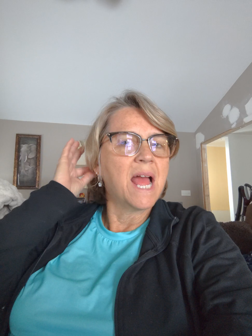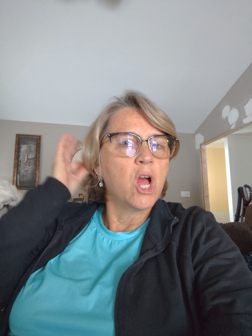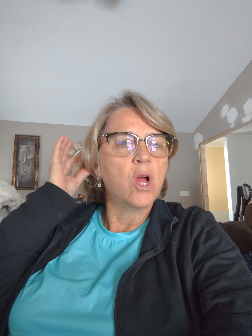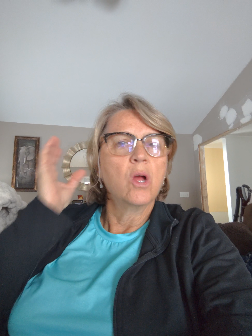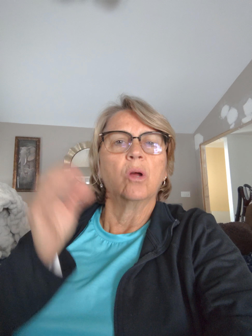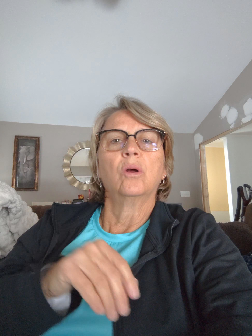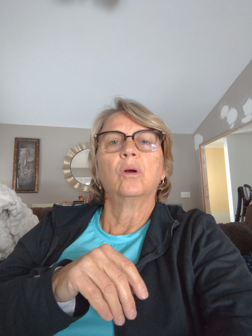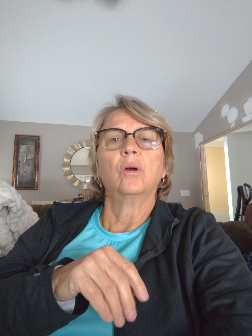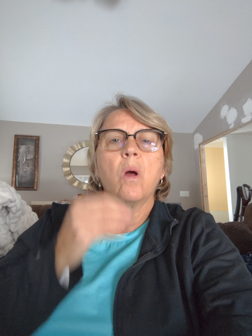hair